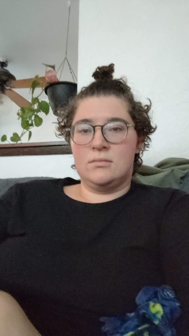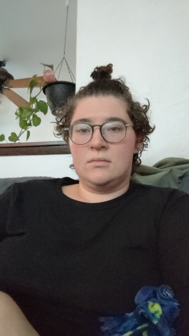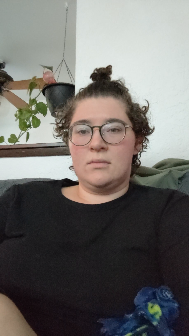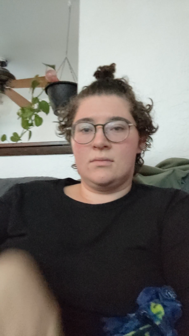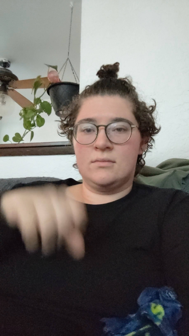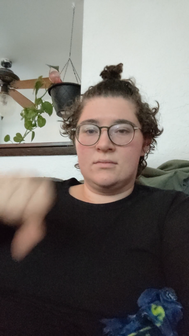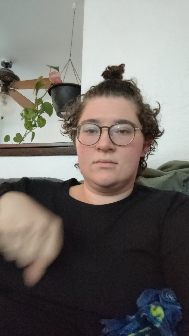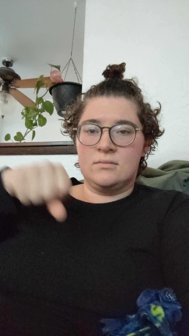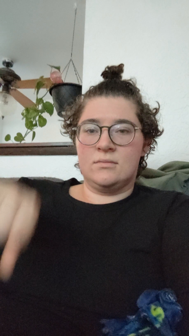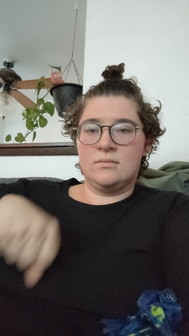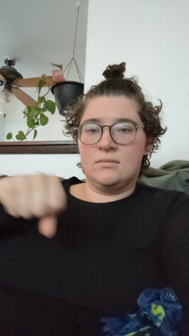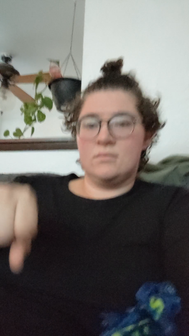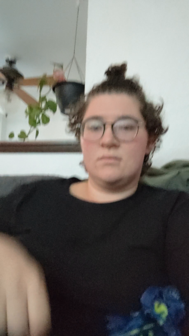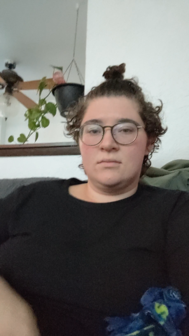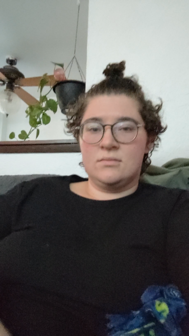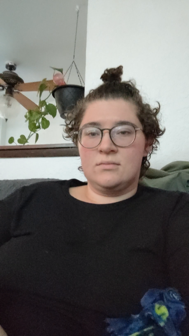bicycle